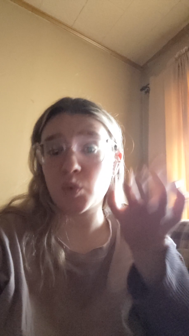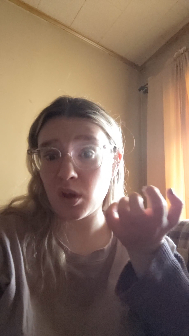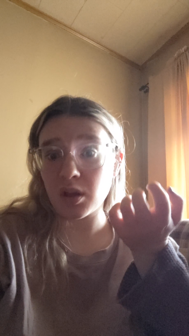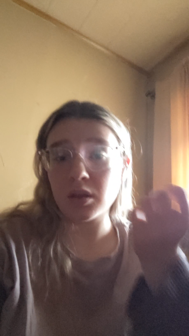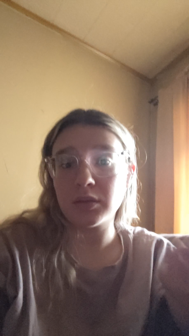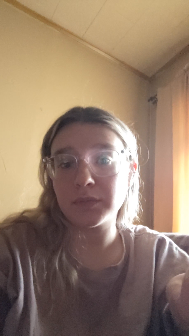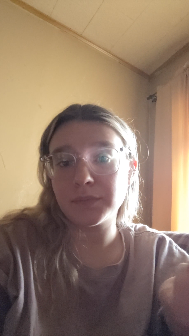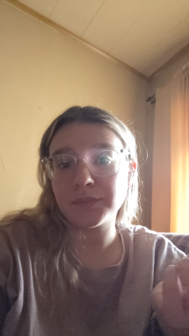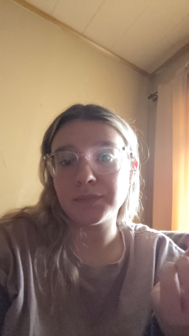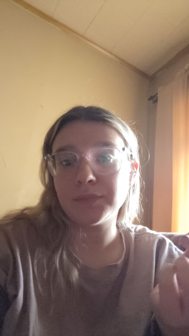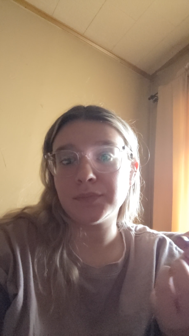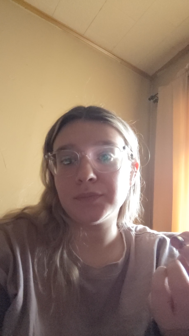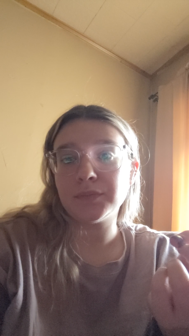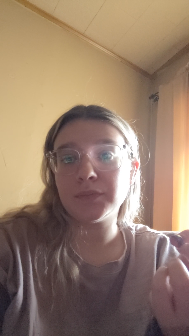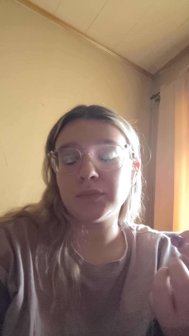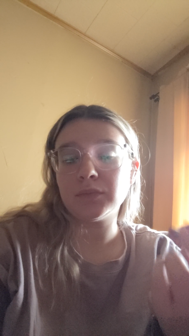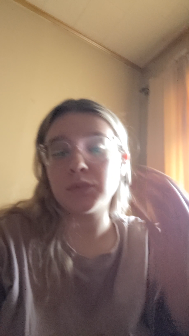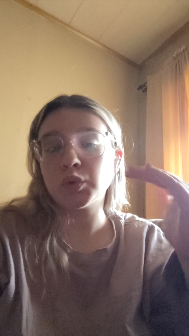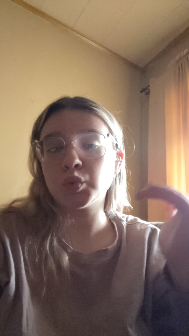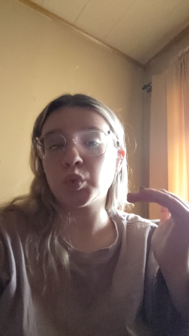short